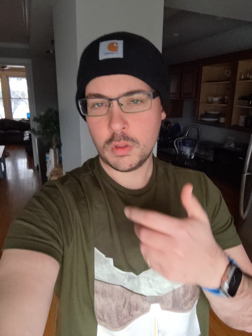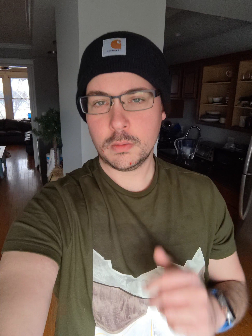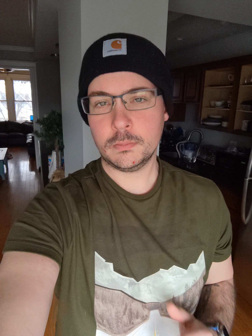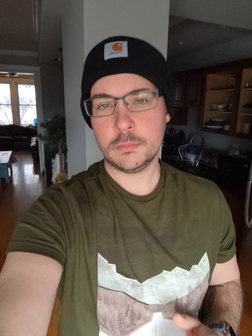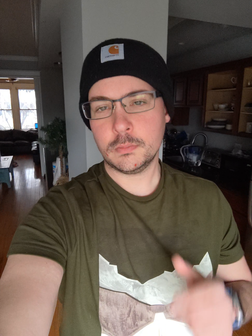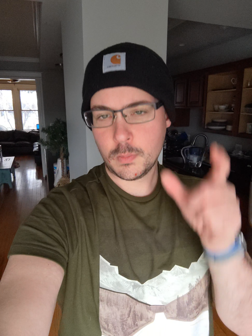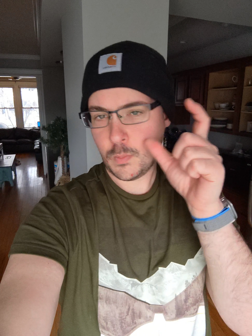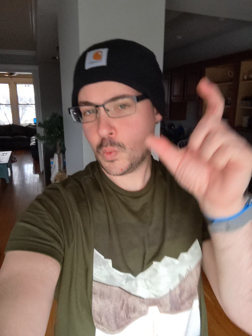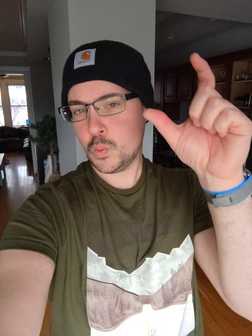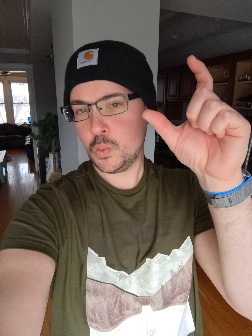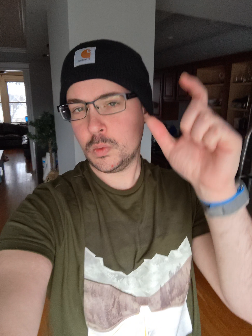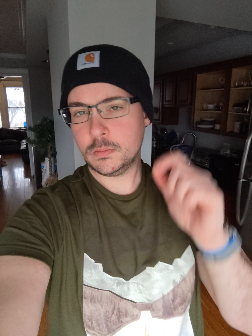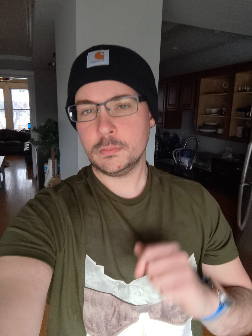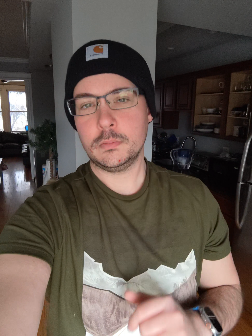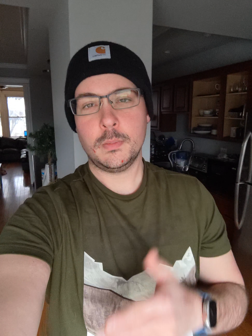moon